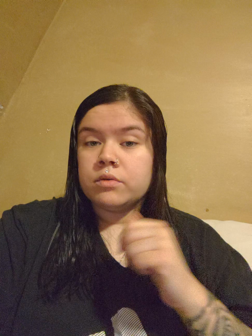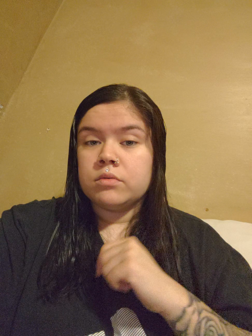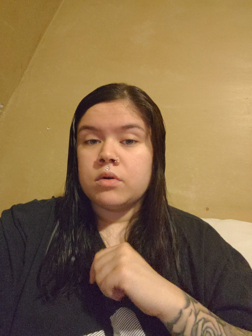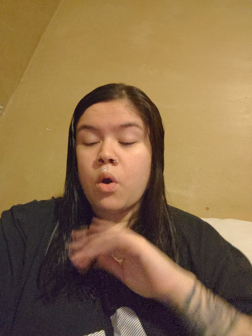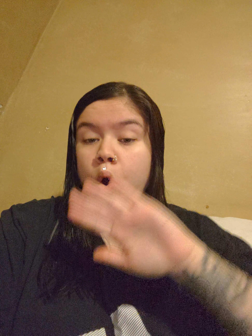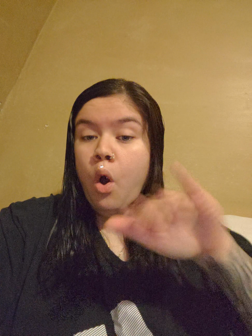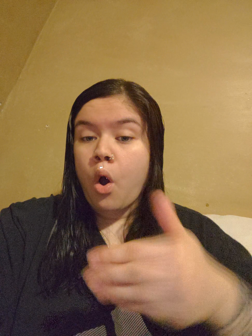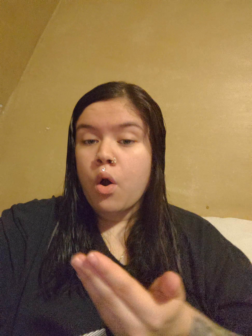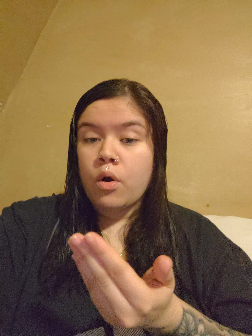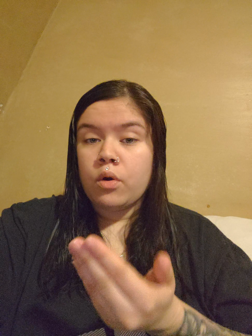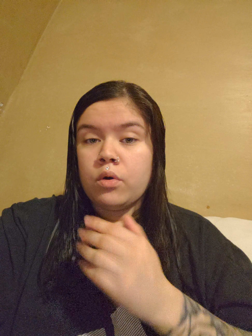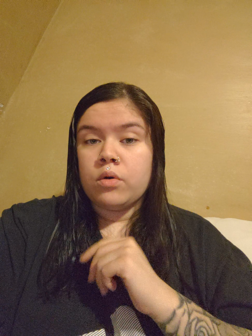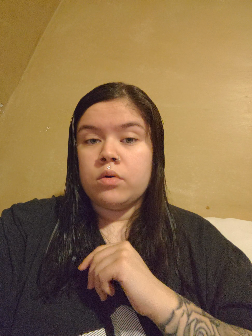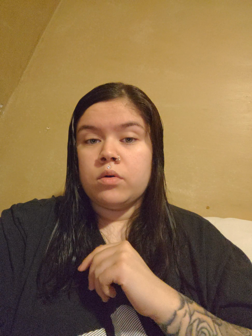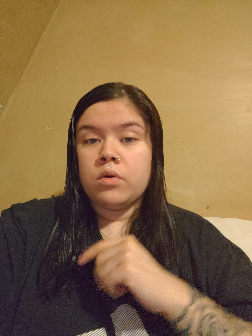all